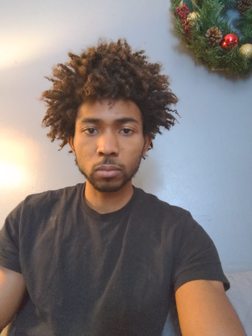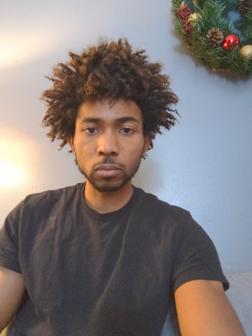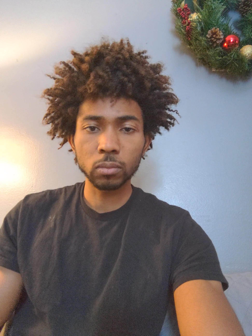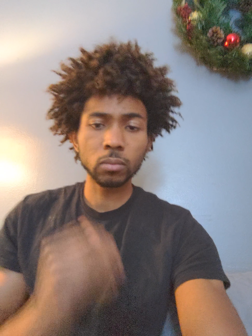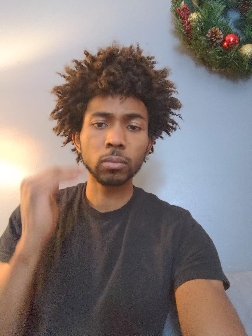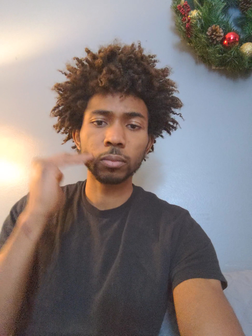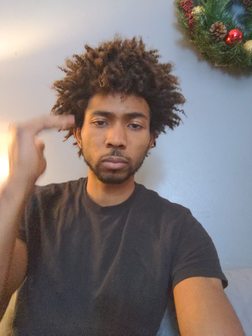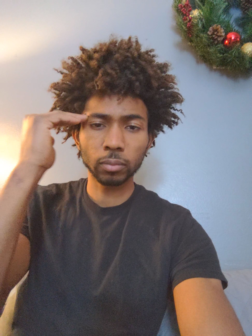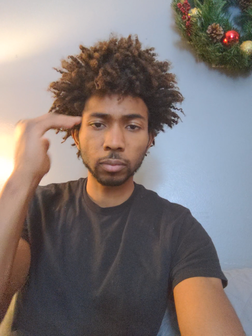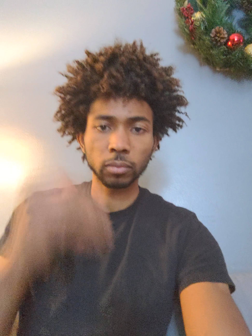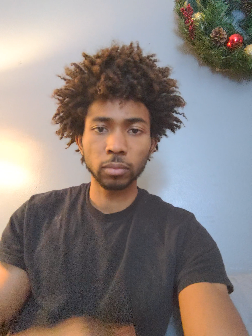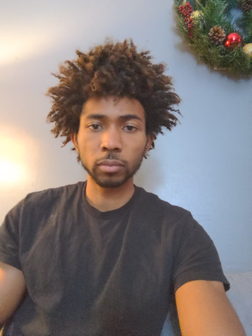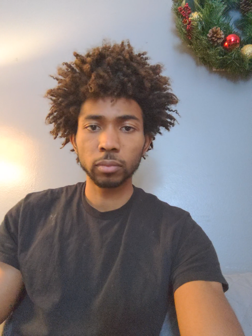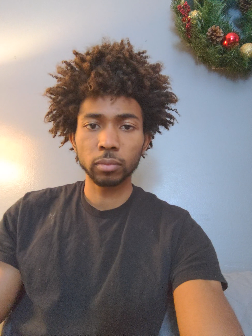head